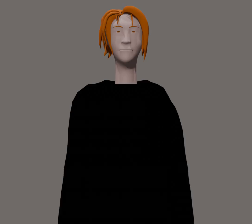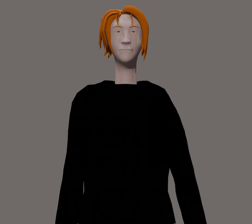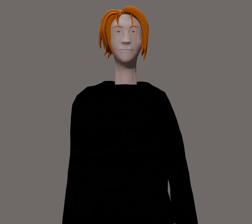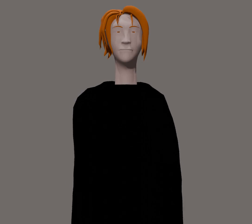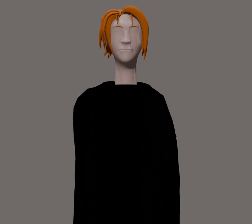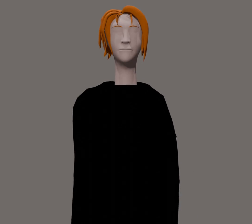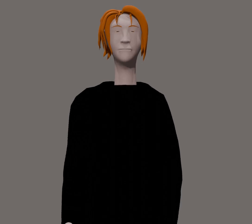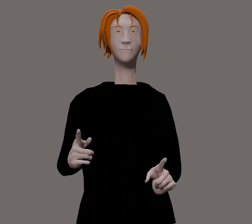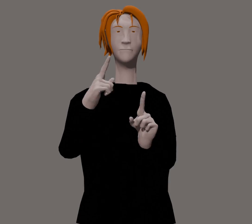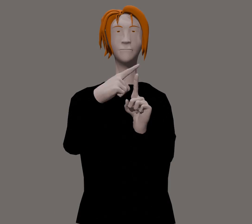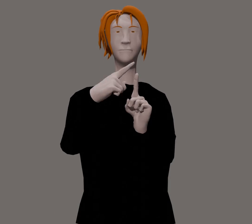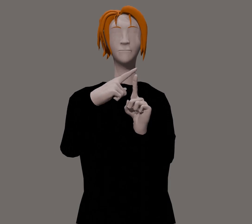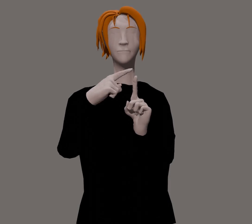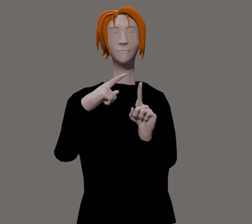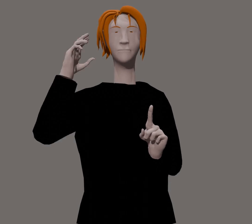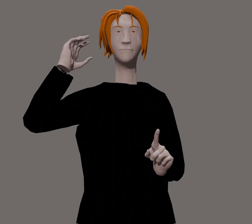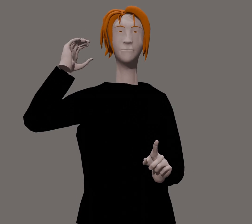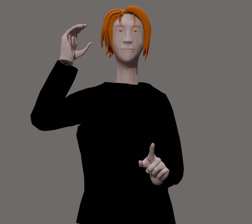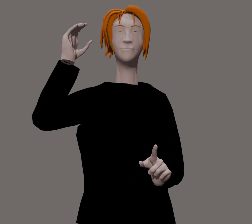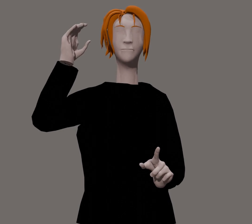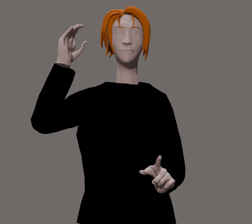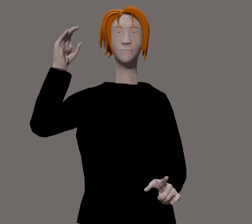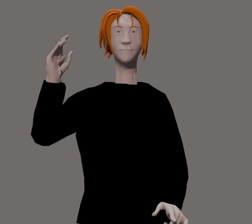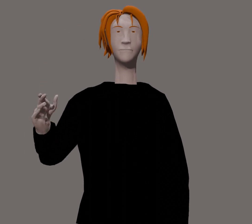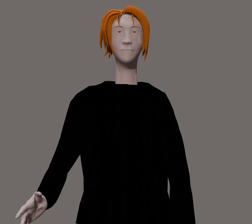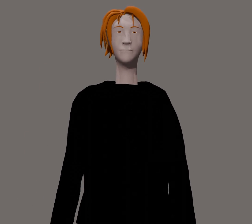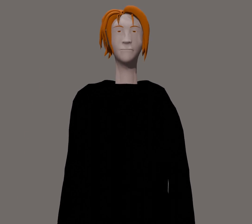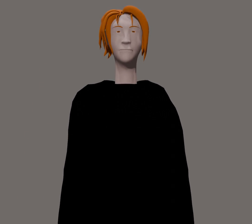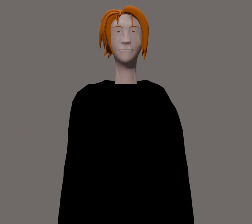Celsius